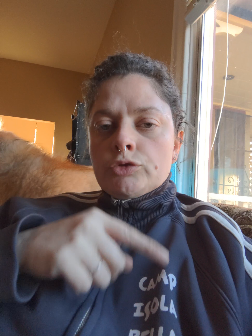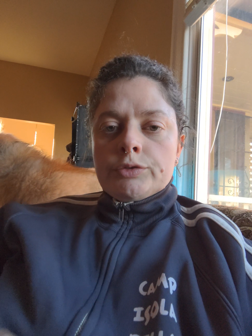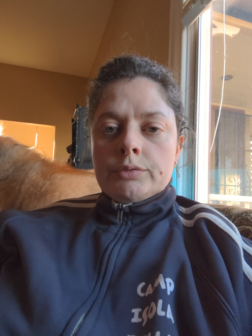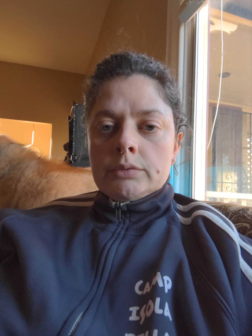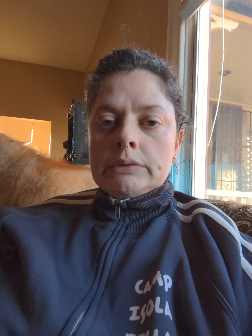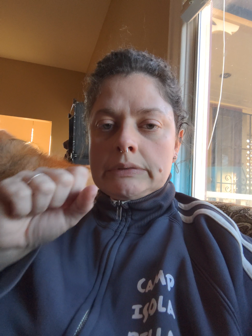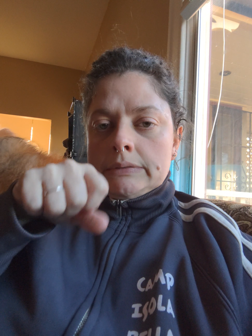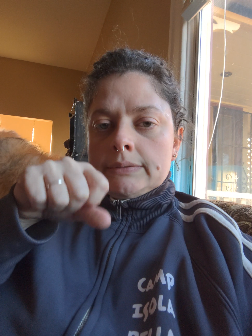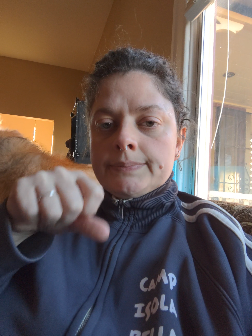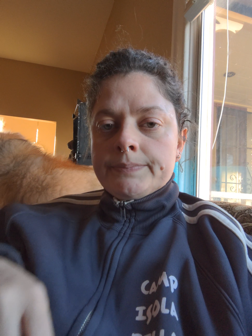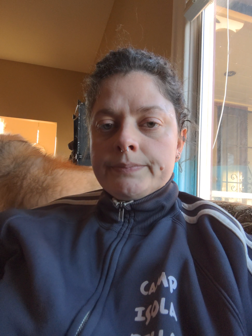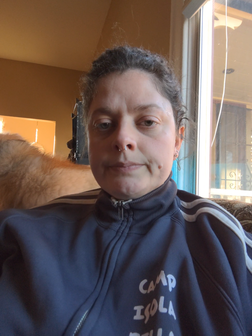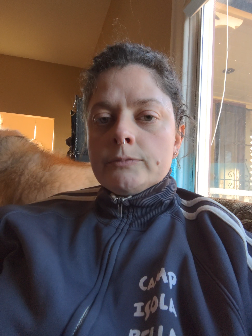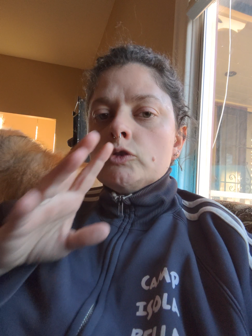yes